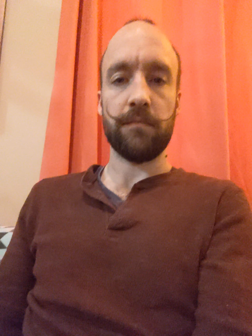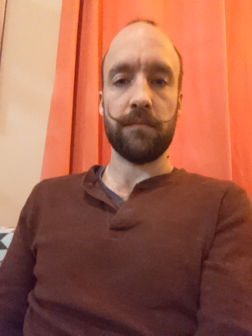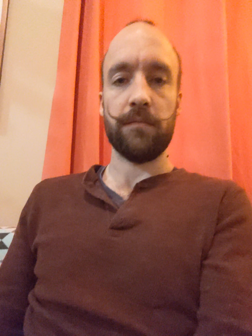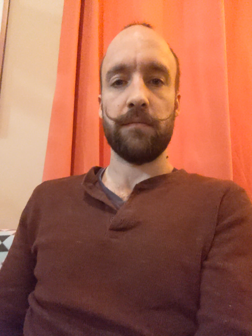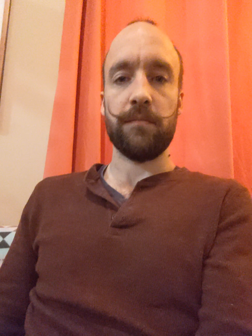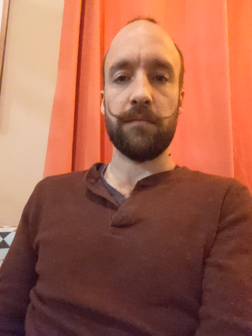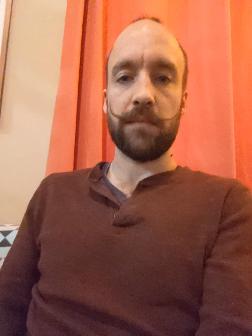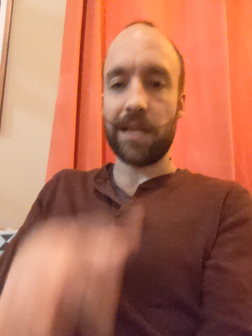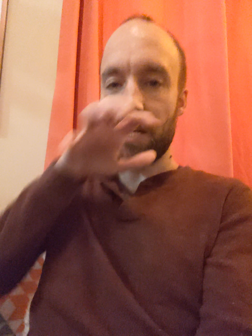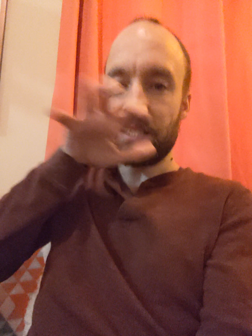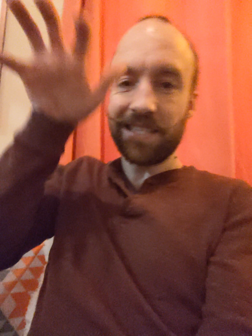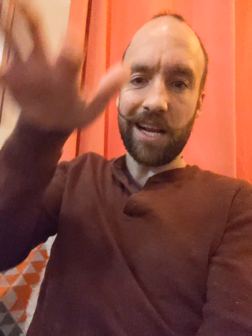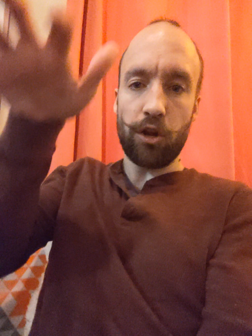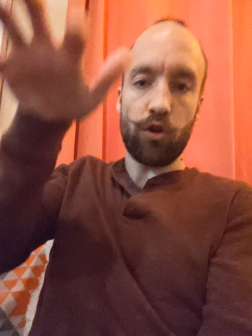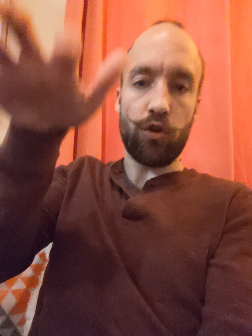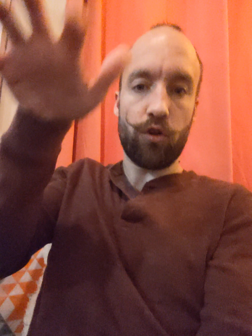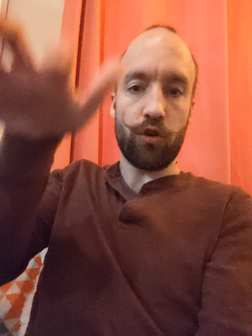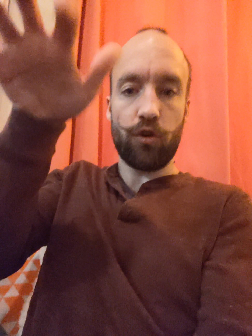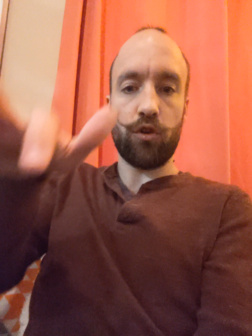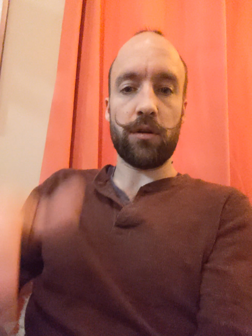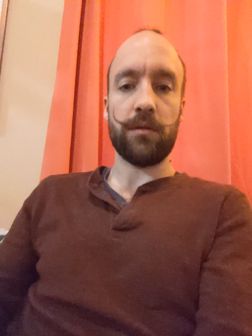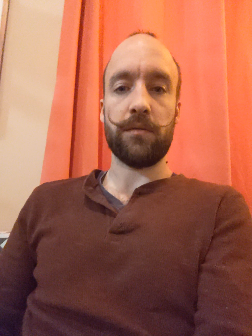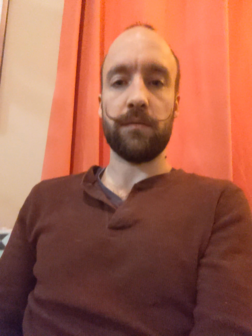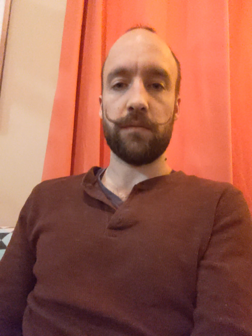alligator